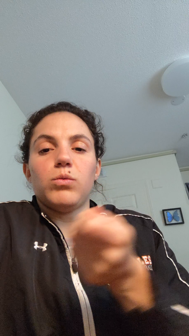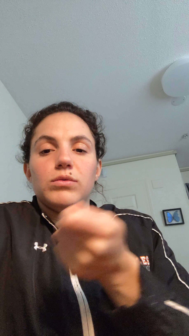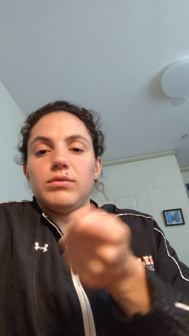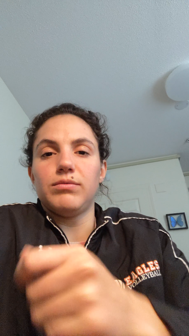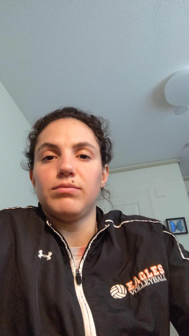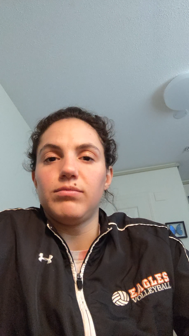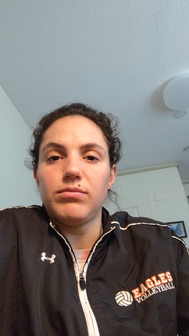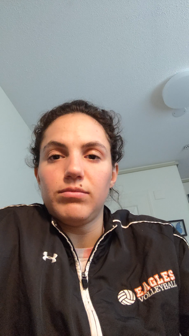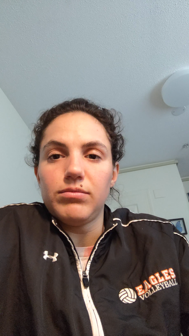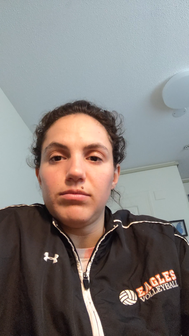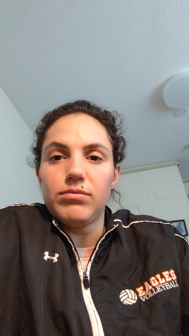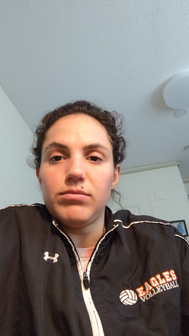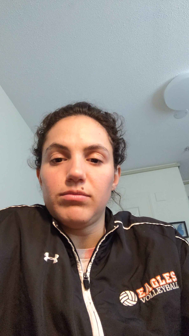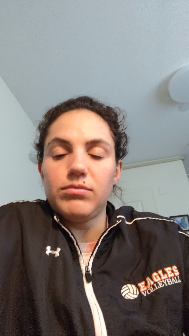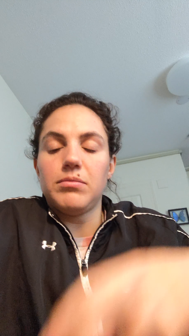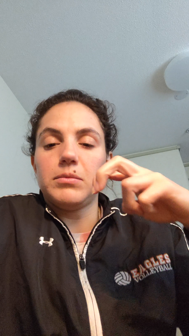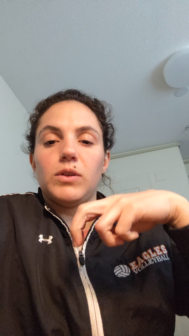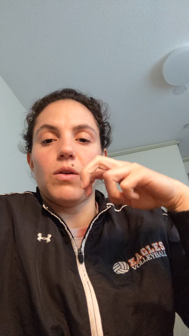potato